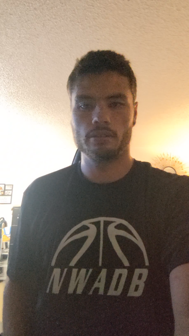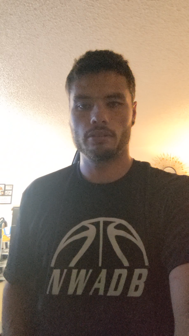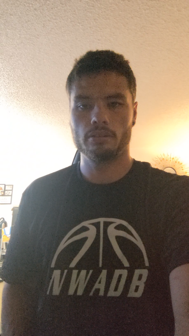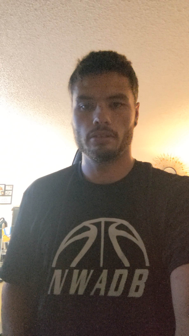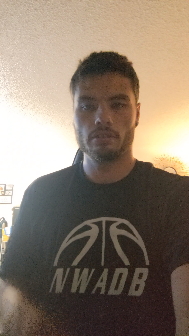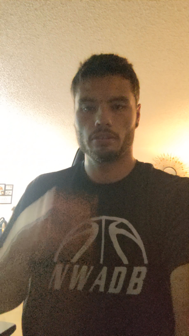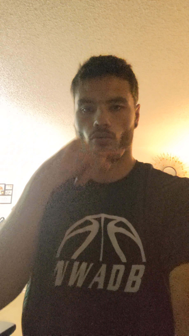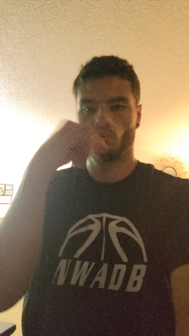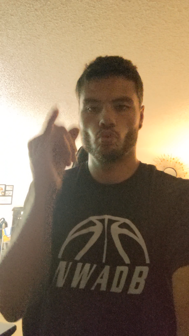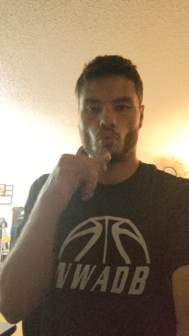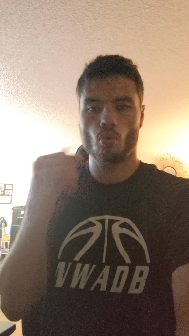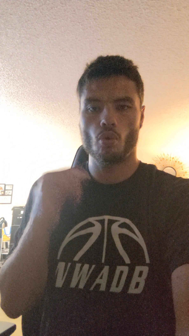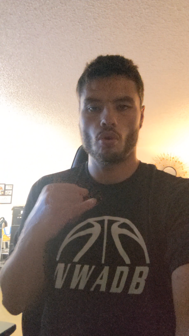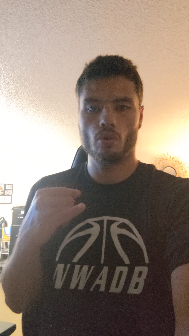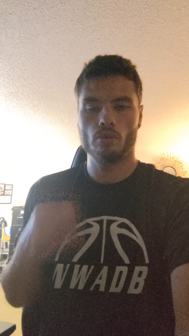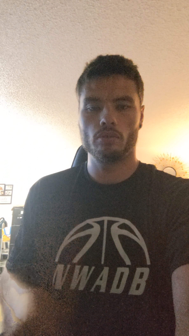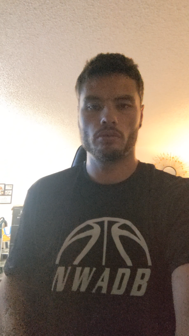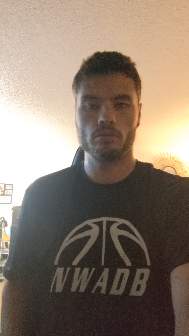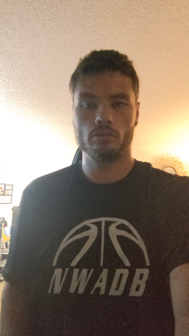draw